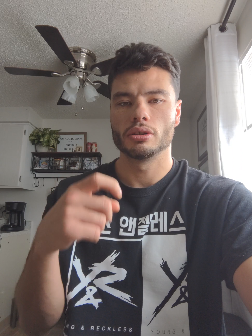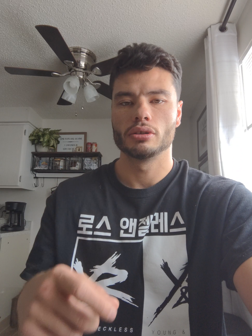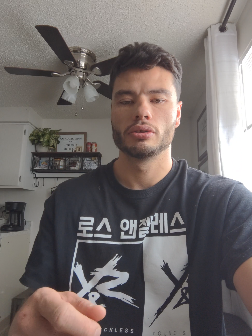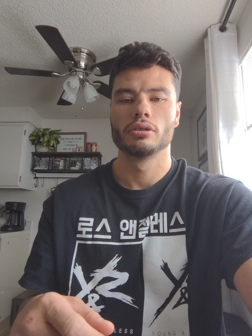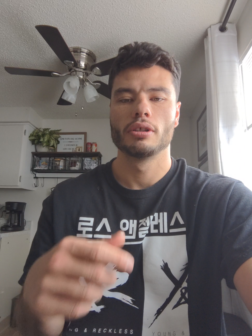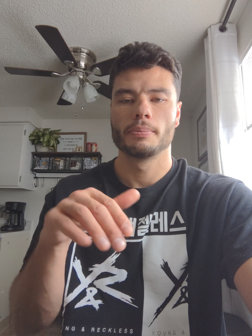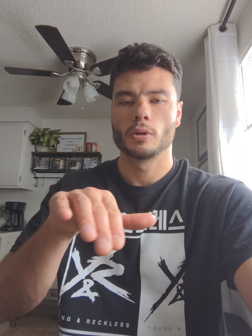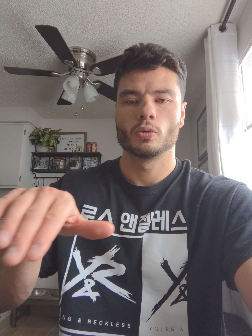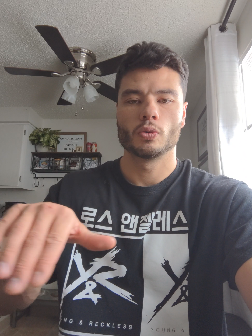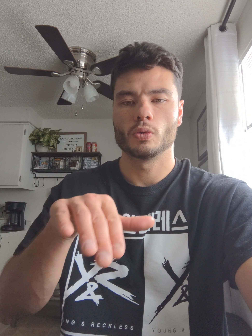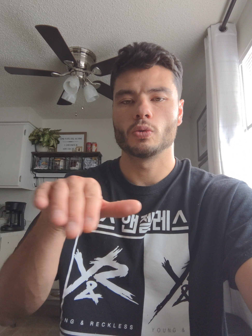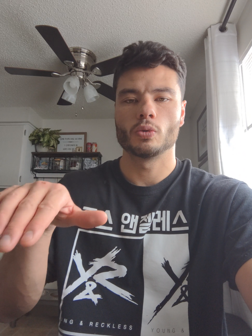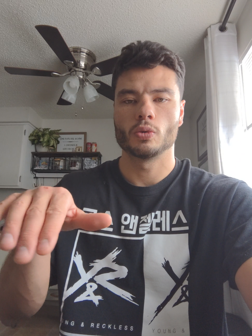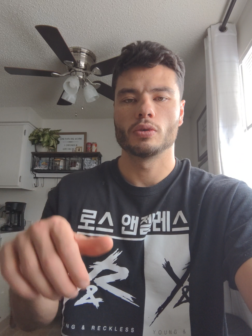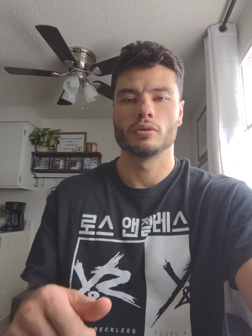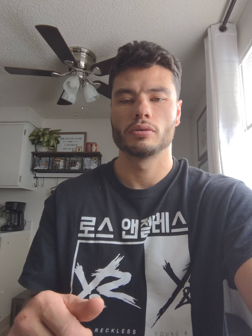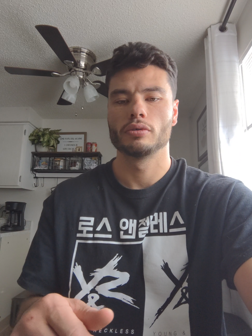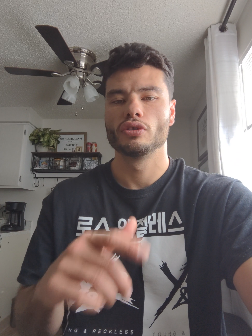pool